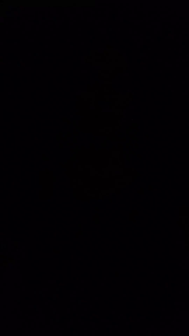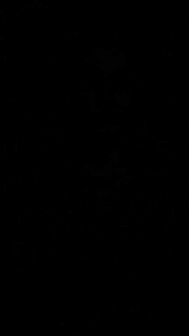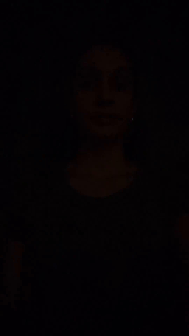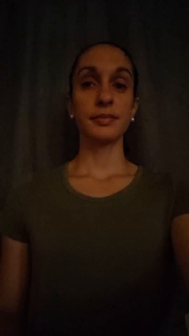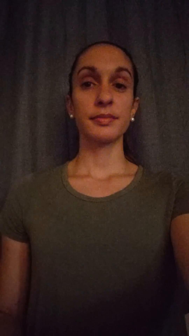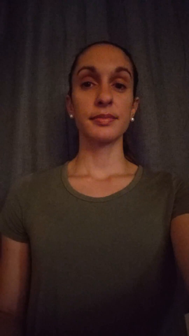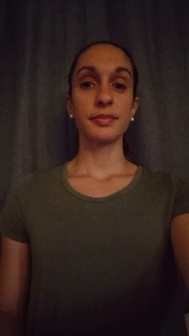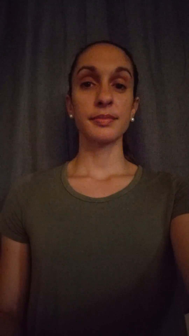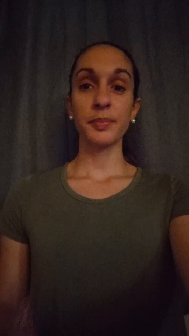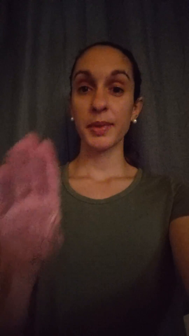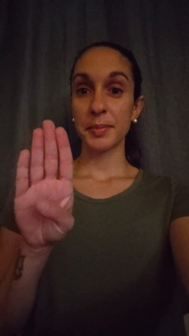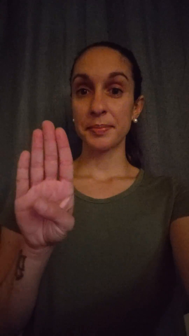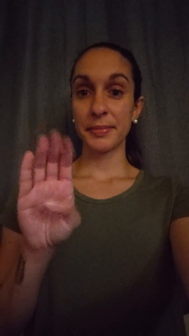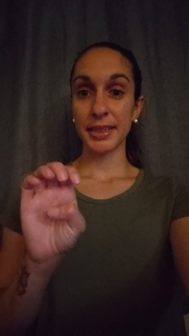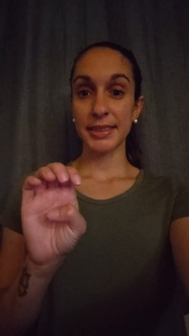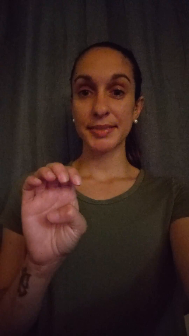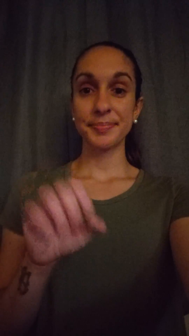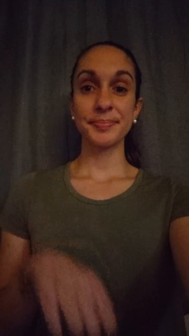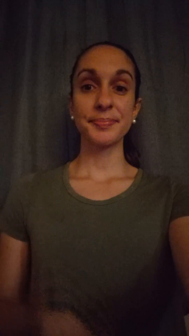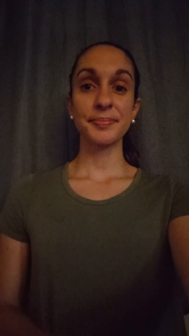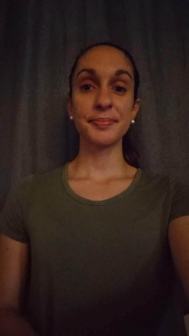be